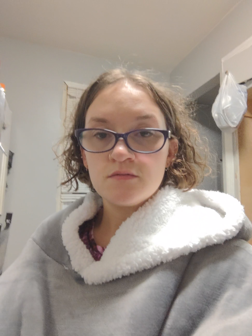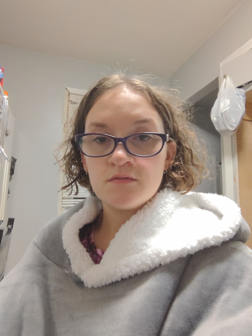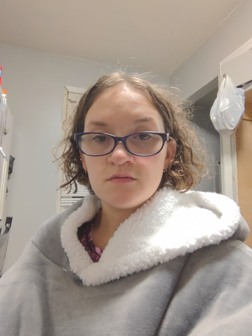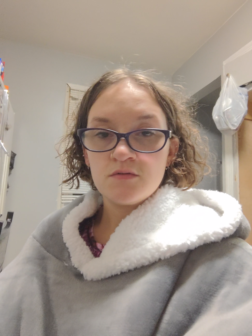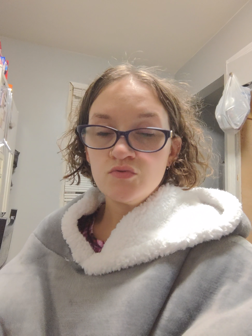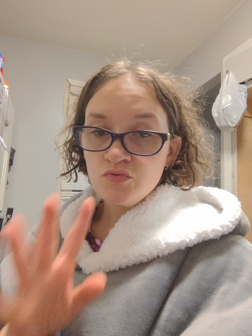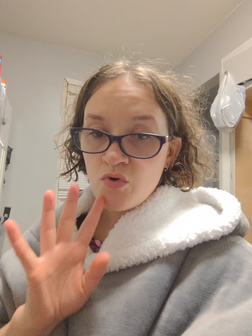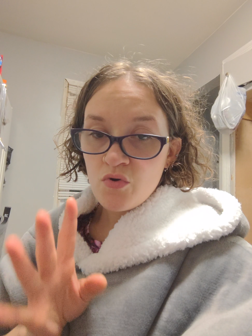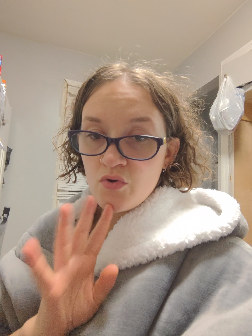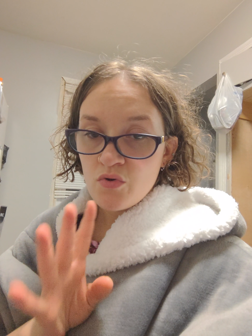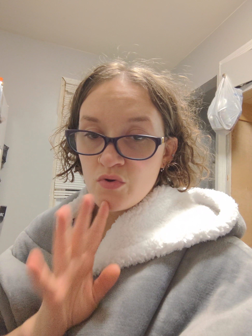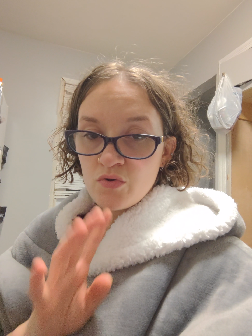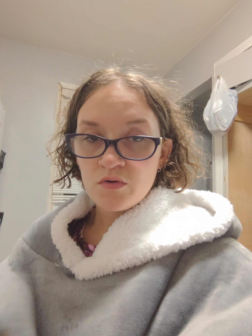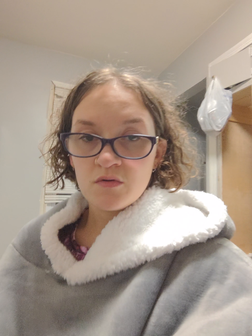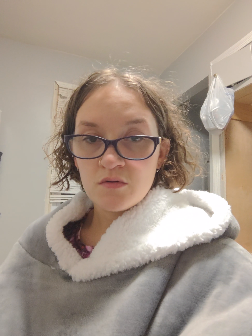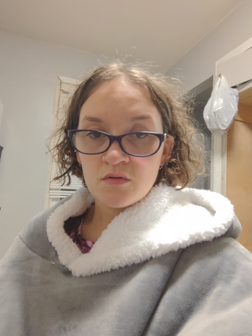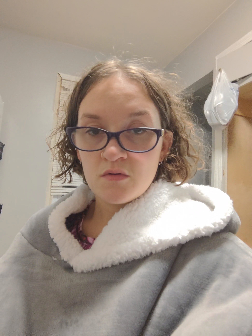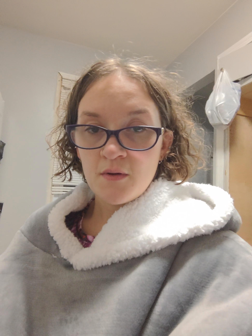talk